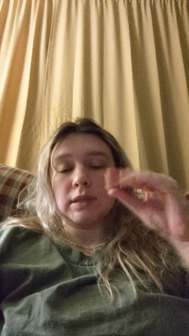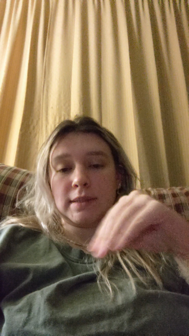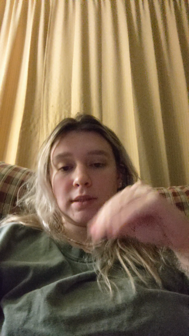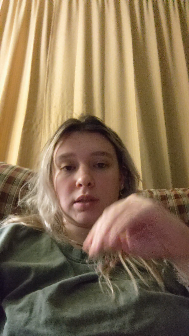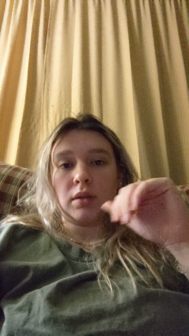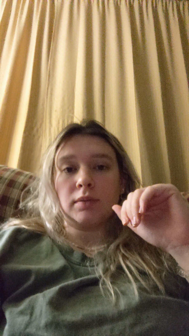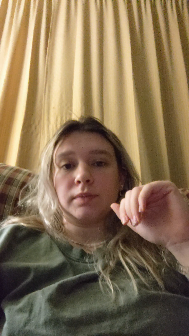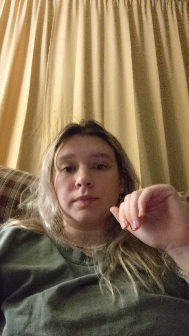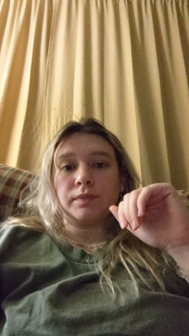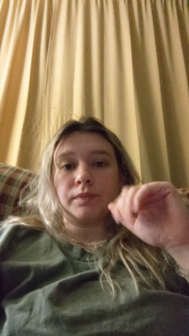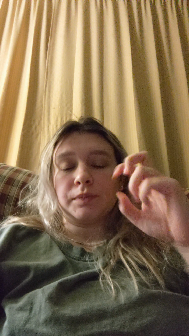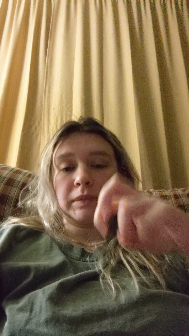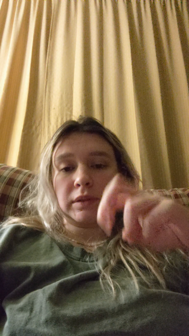potato